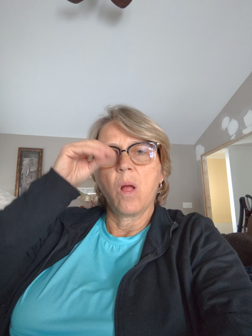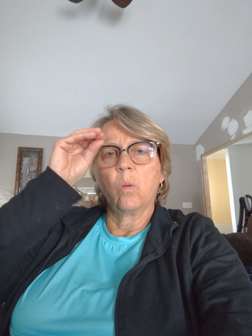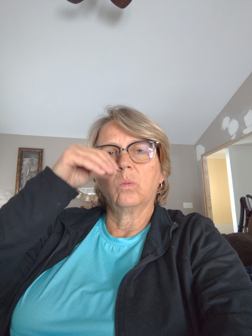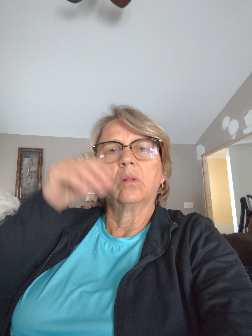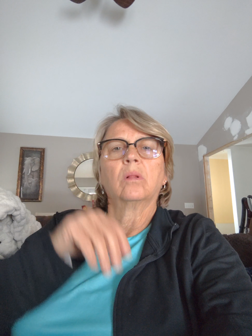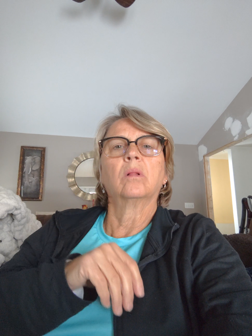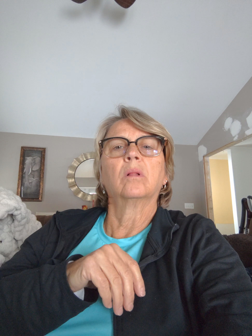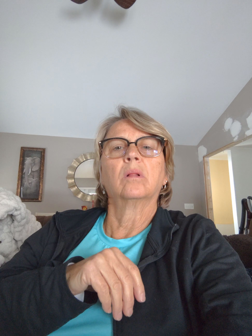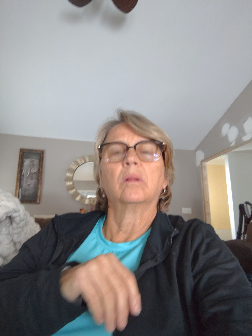owl